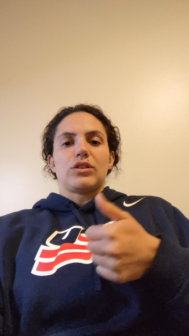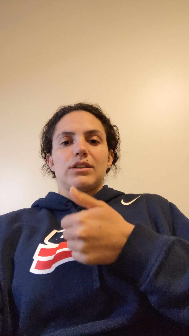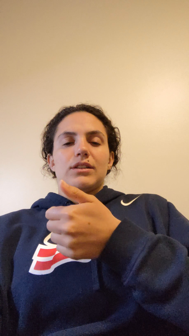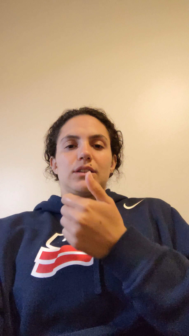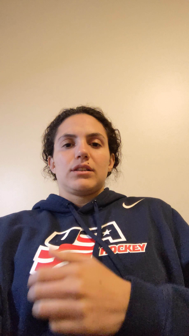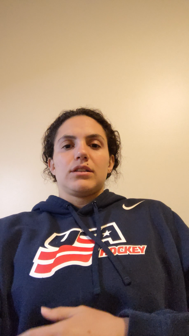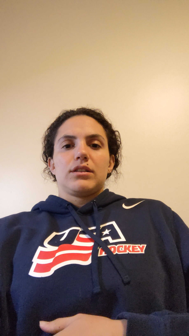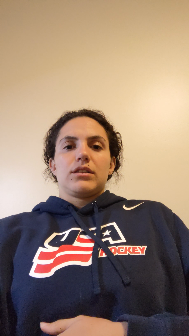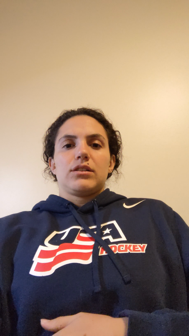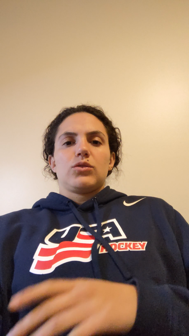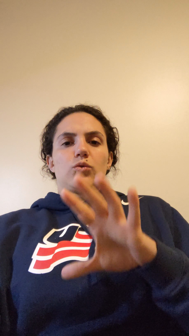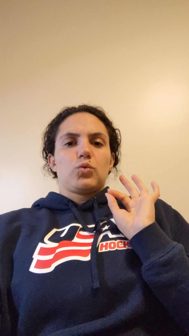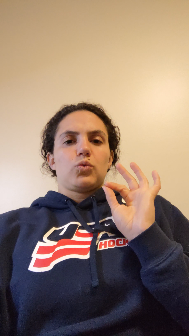choose